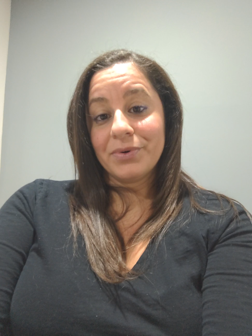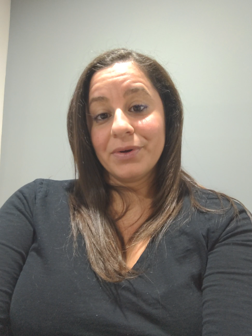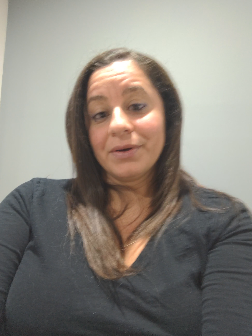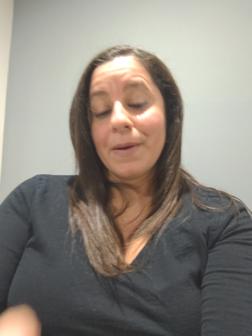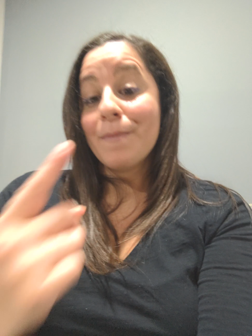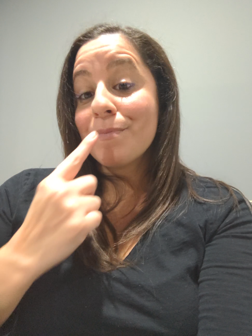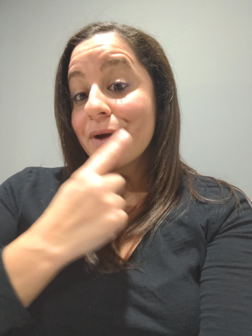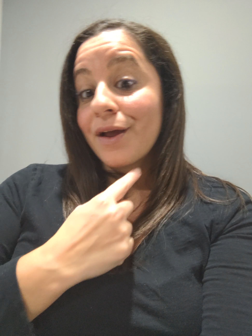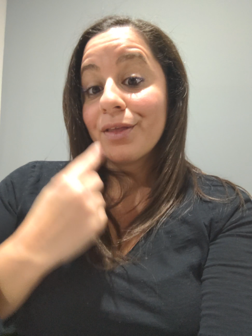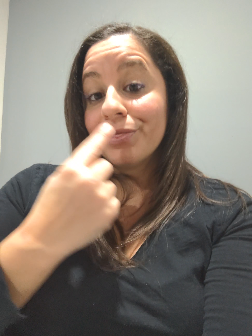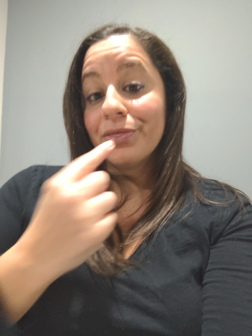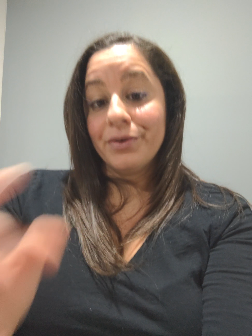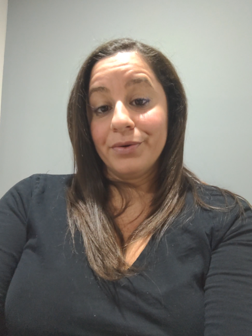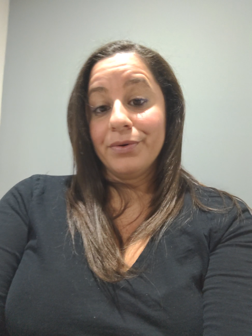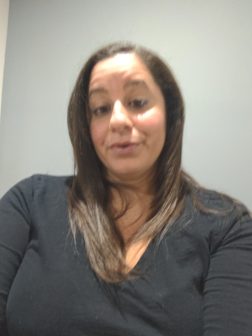mouth